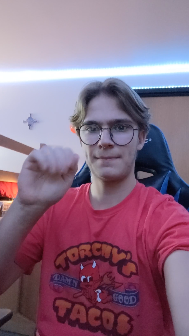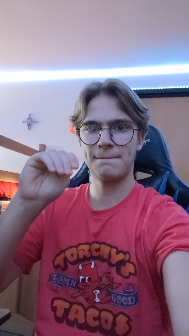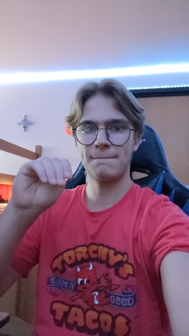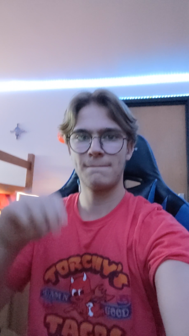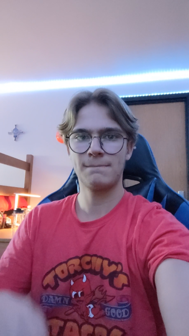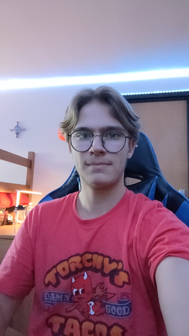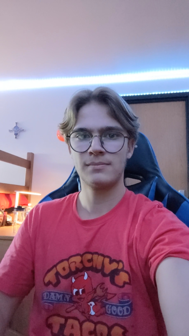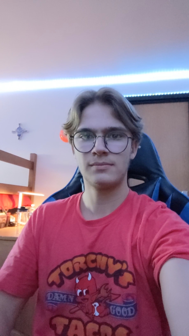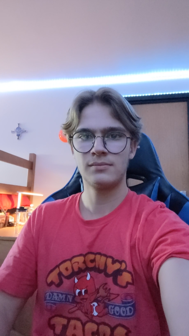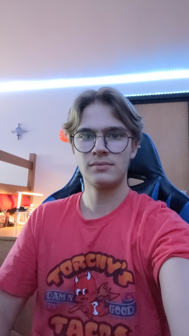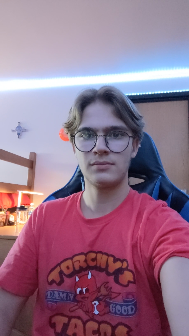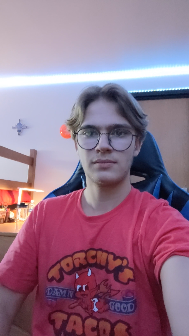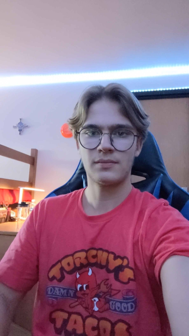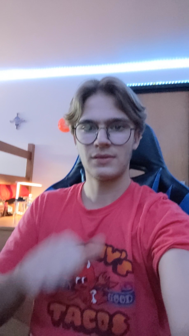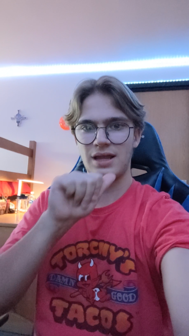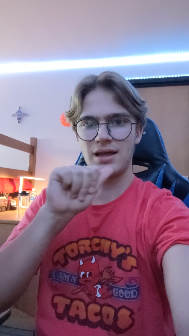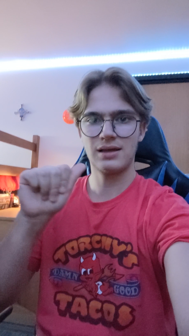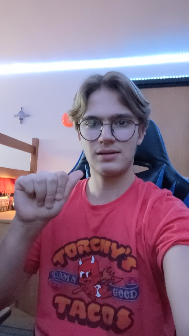a